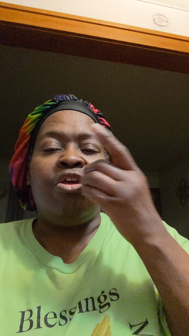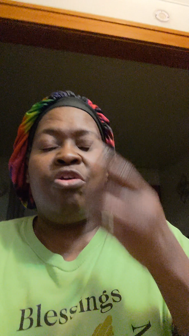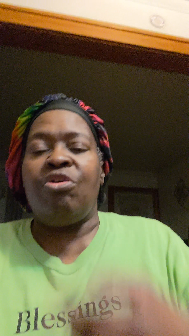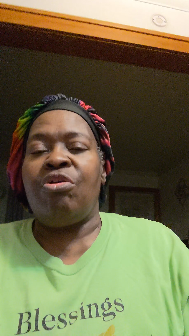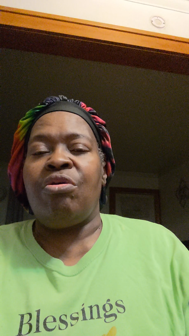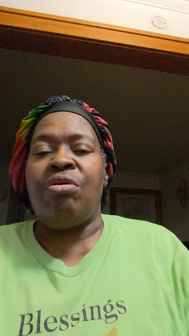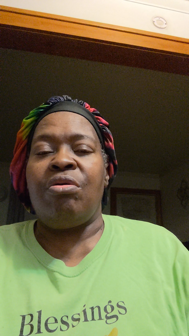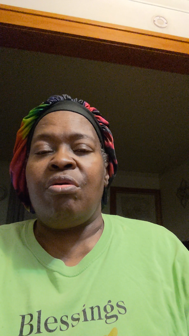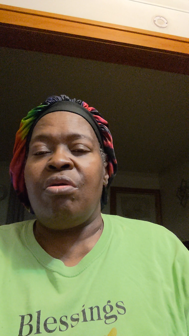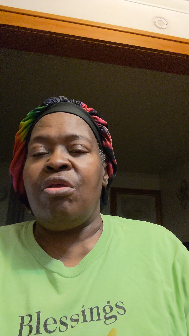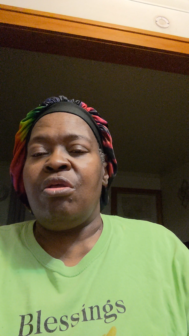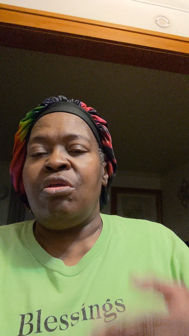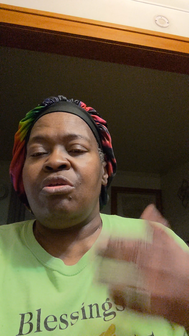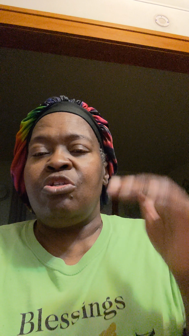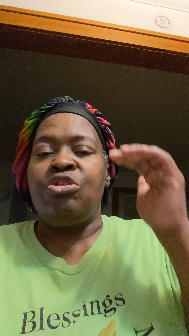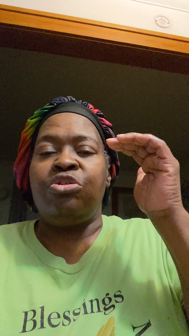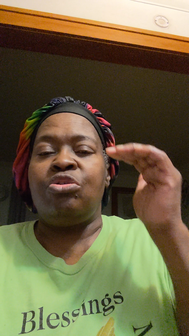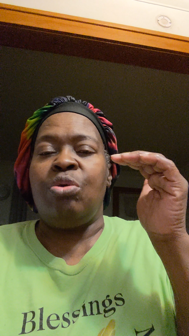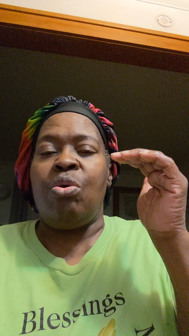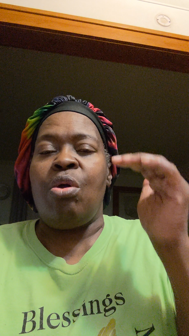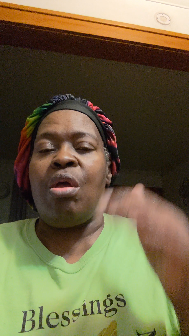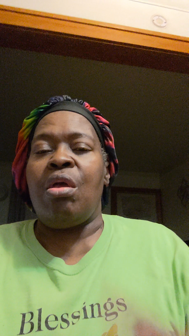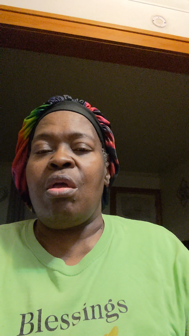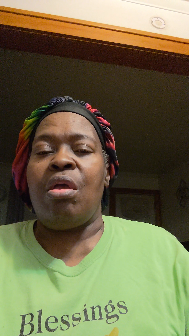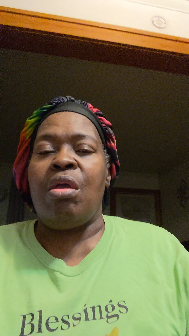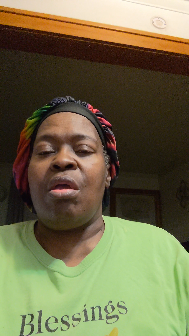short